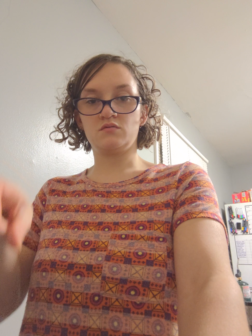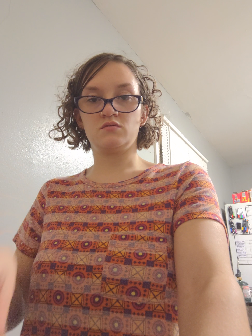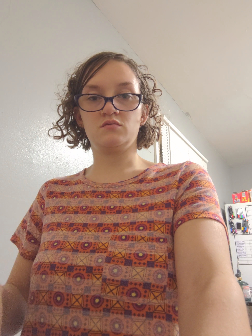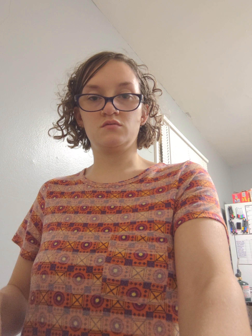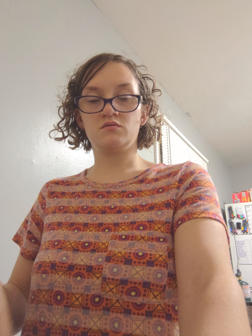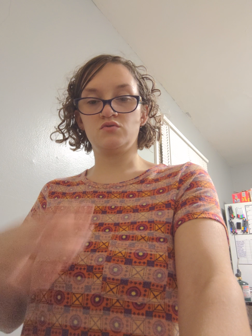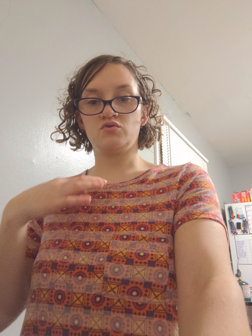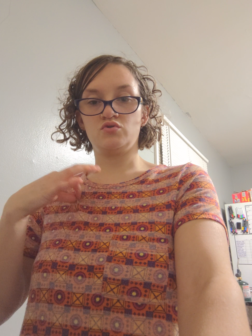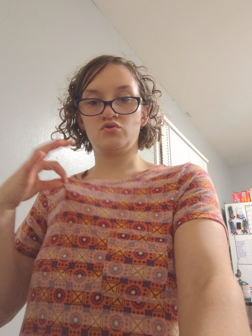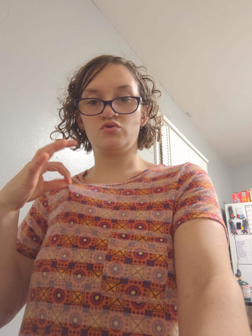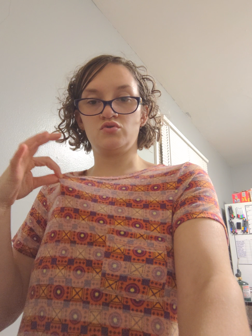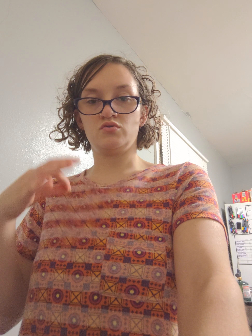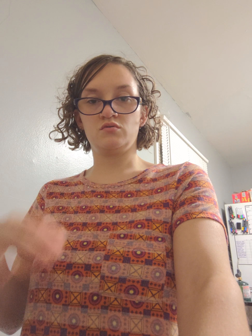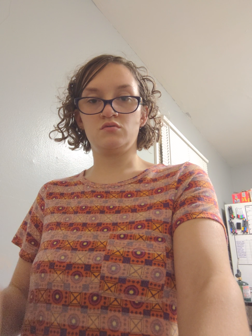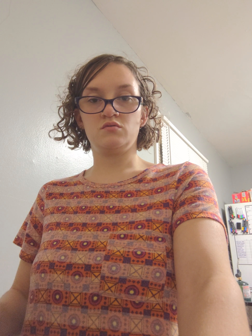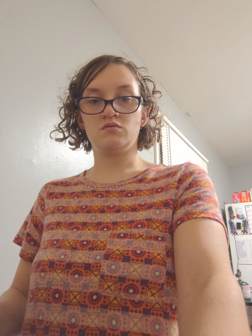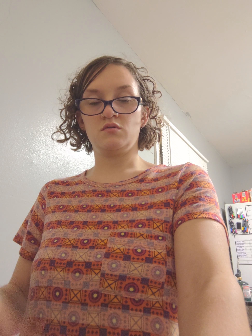shirt